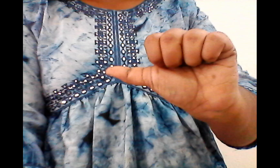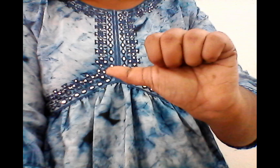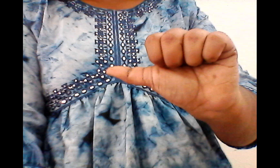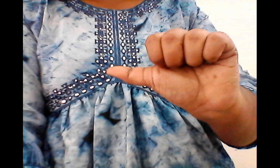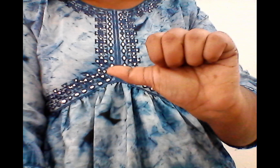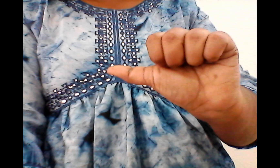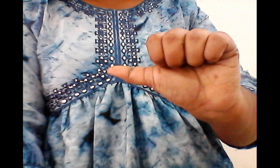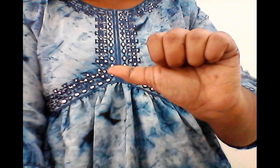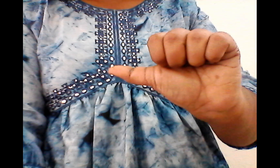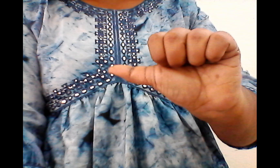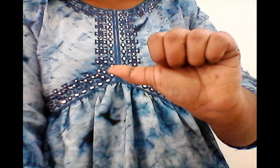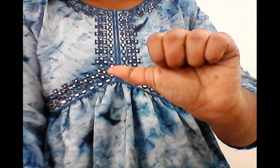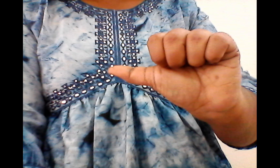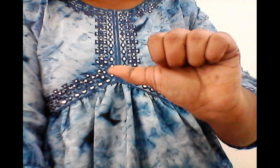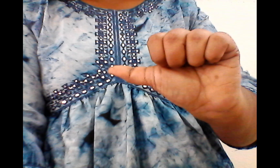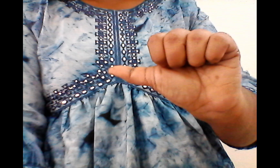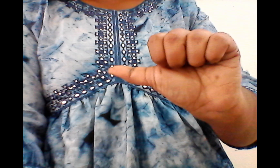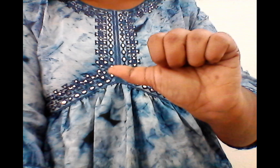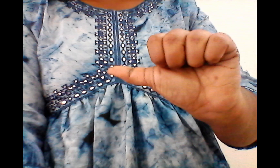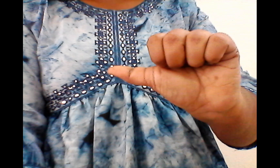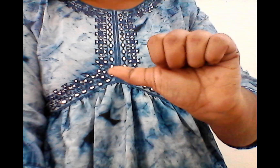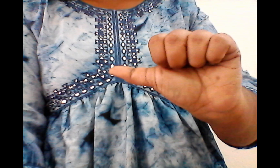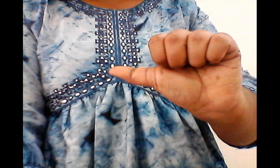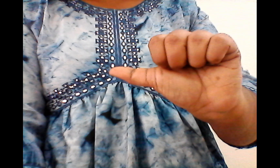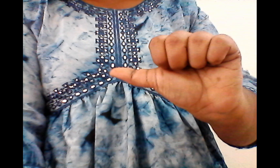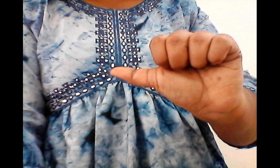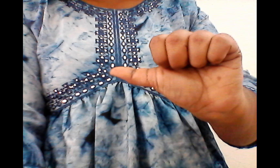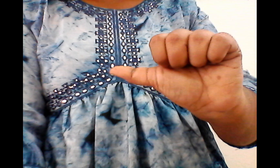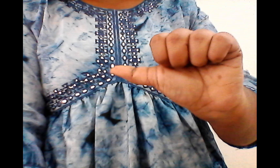എ